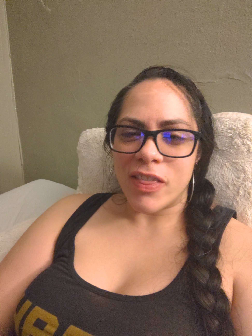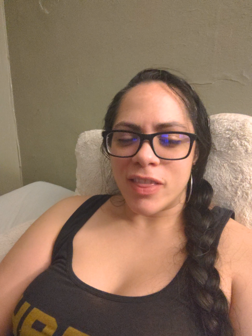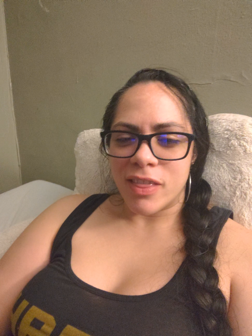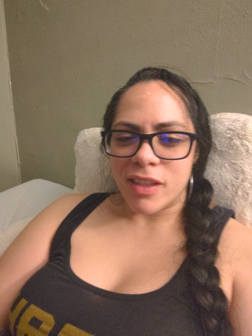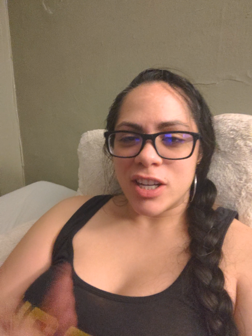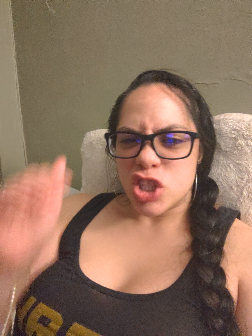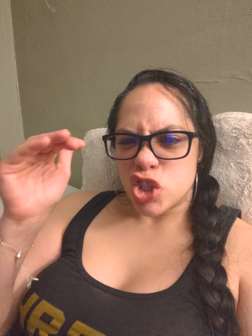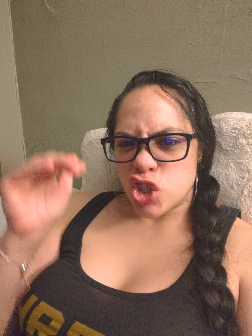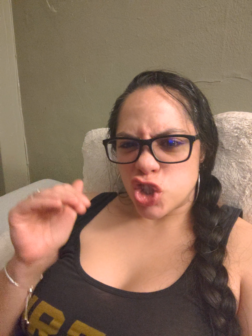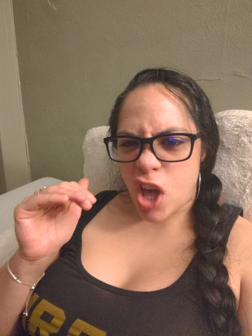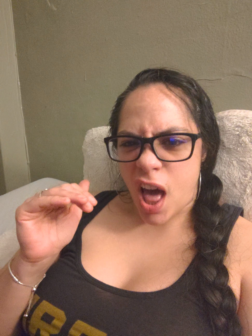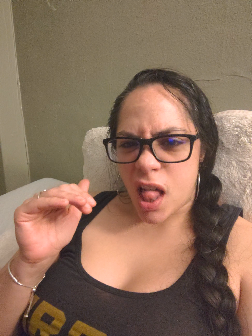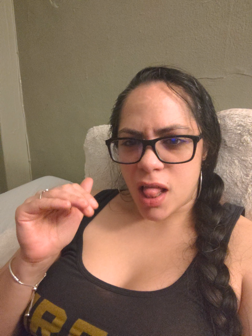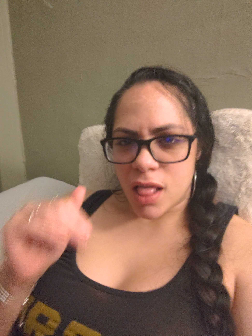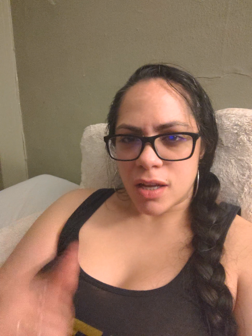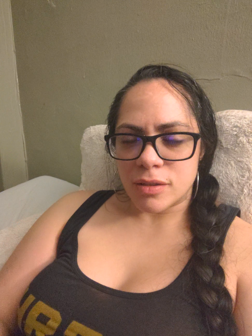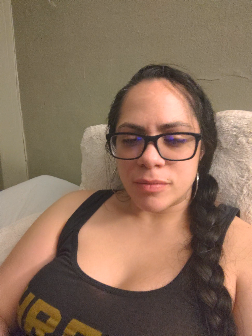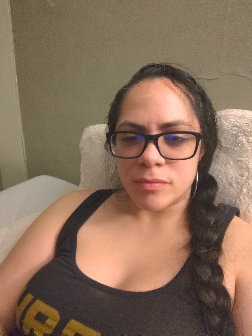child